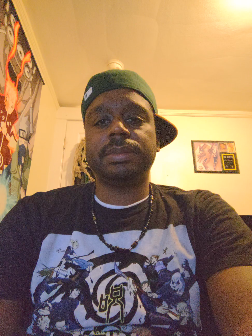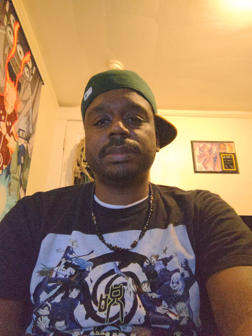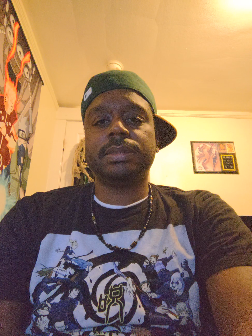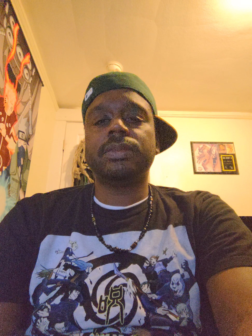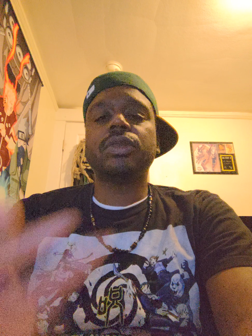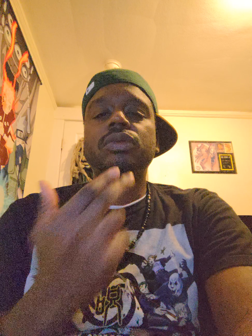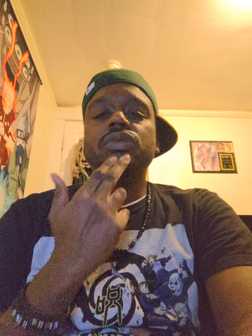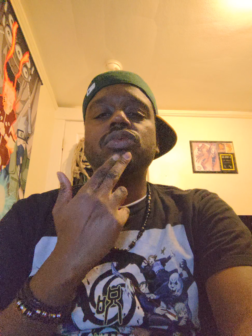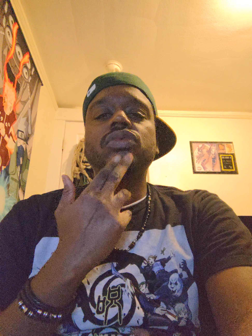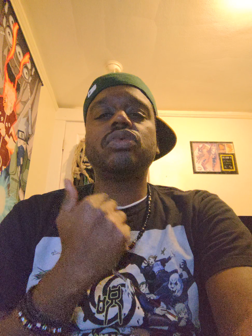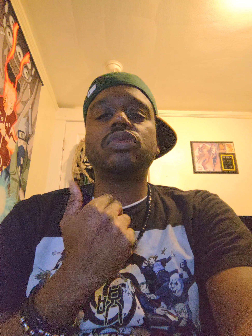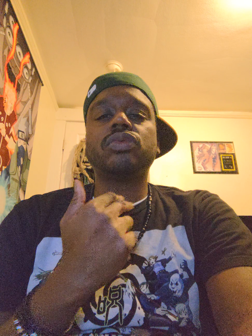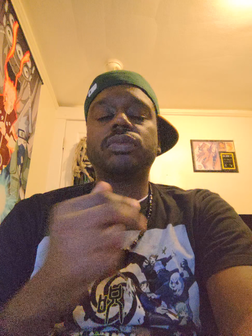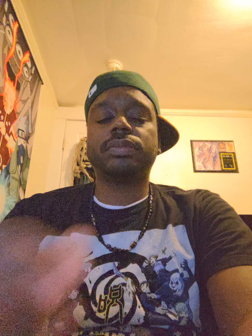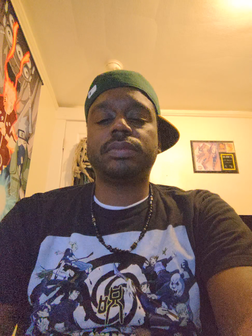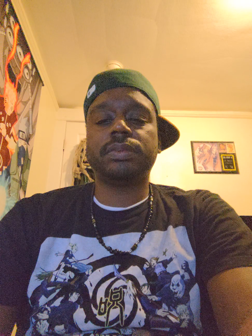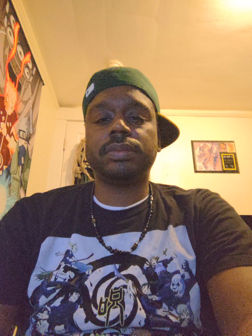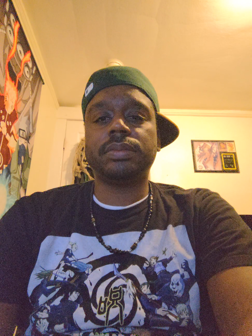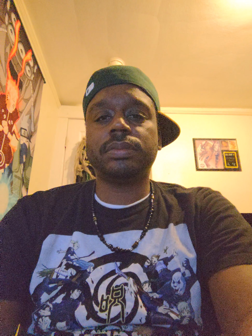cute